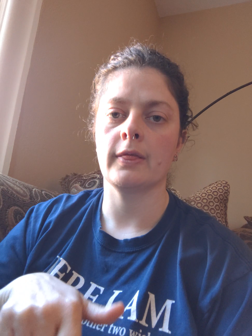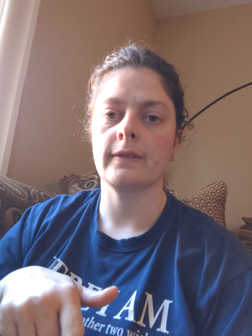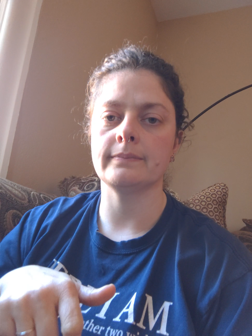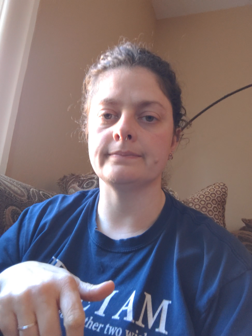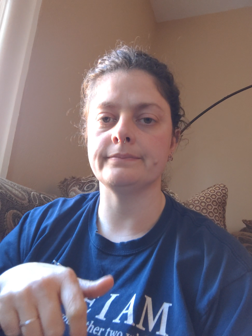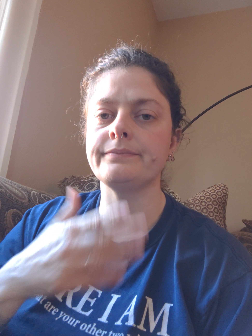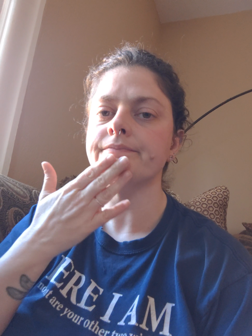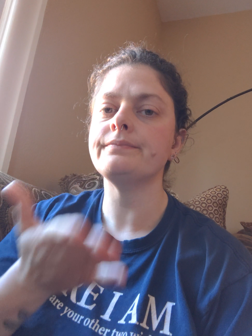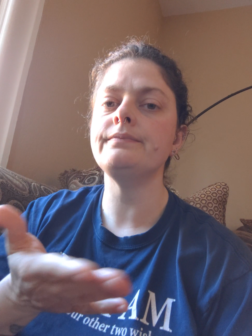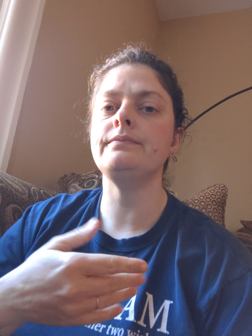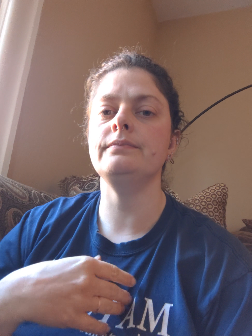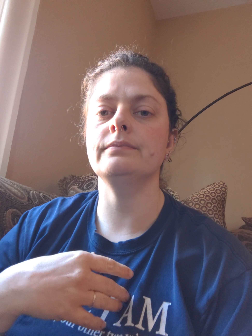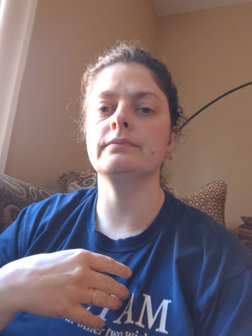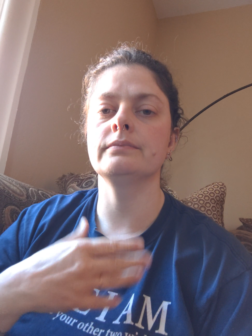thank you